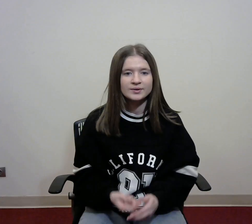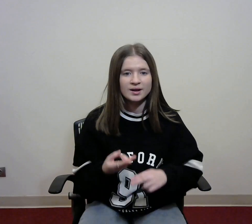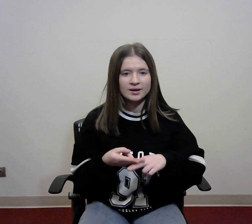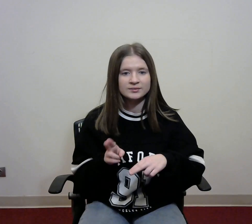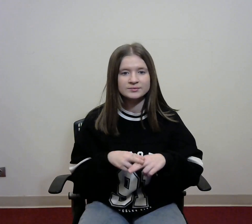bu